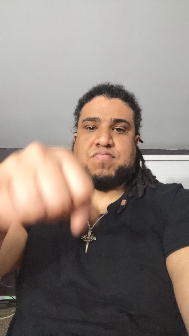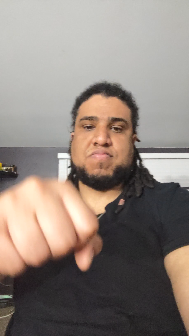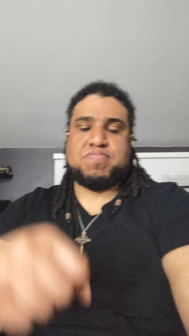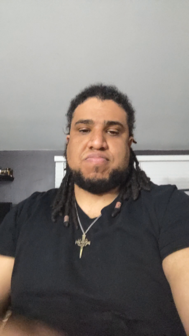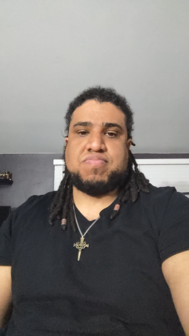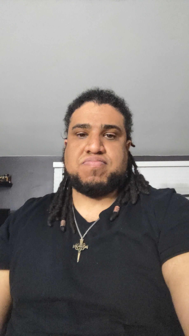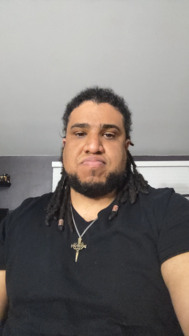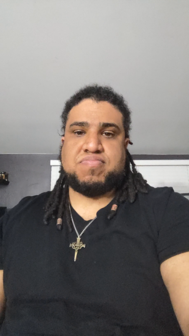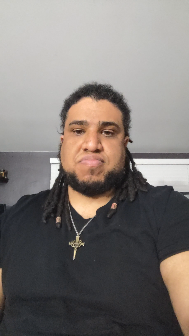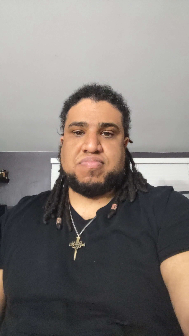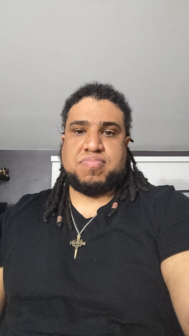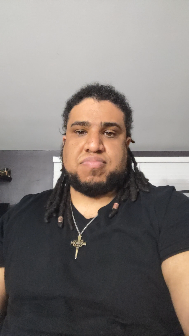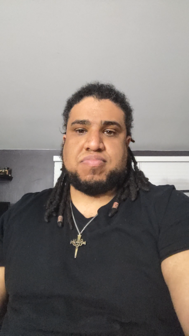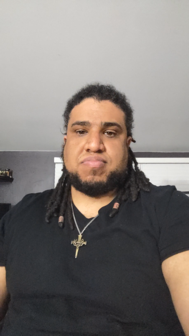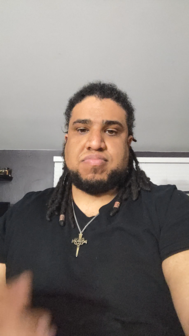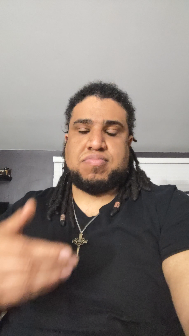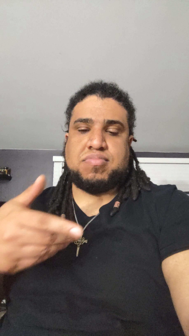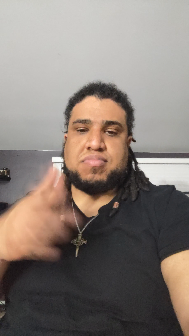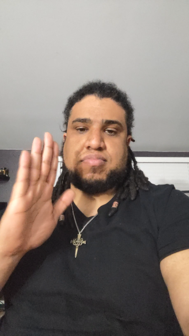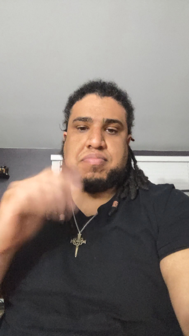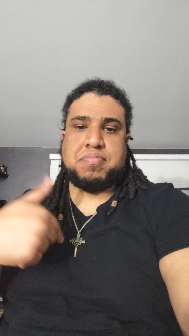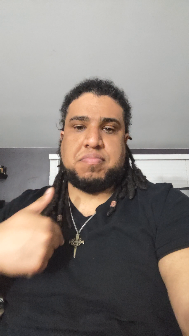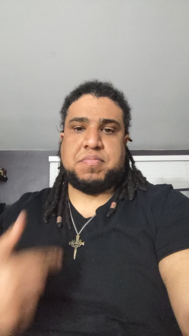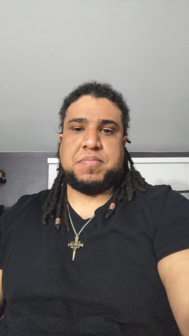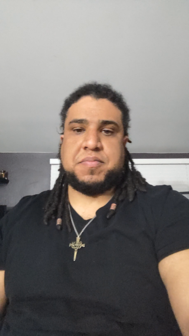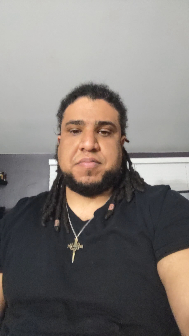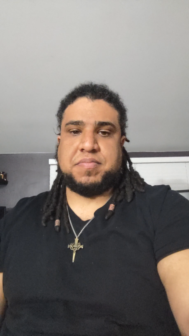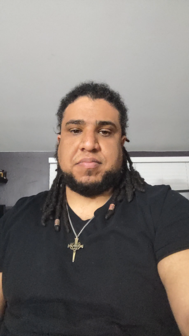let me